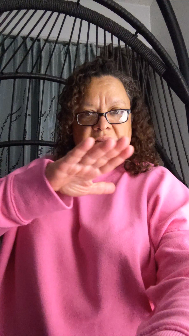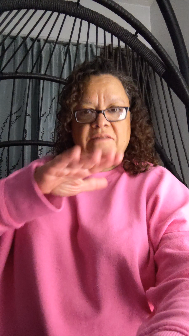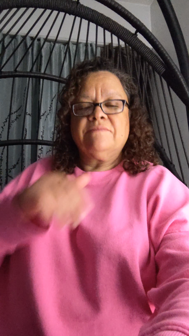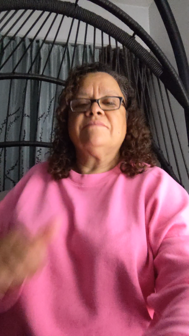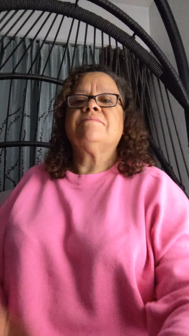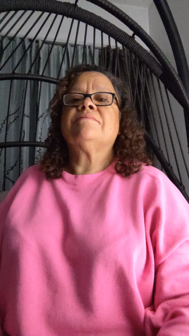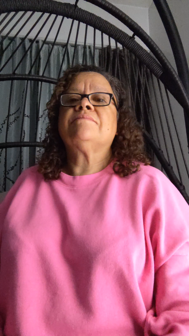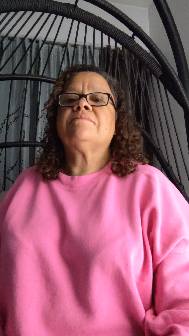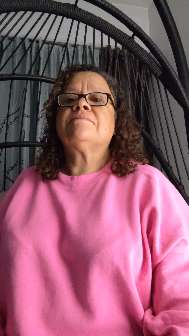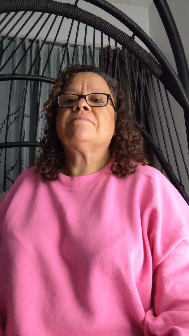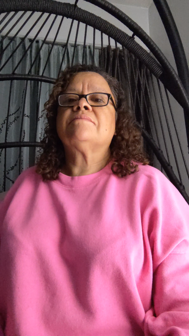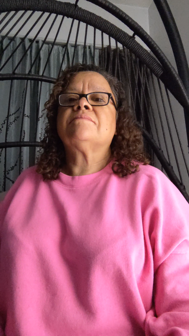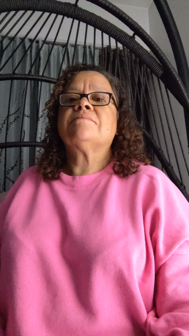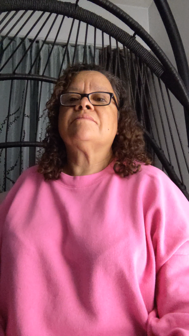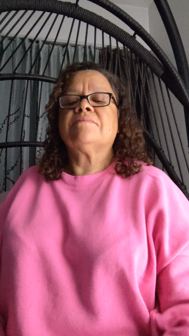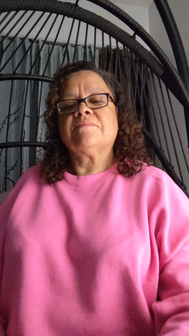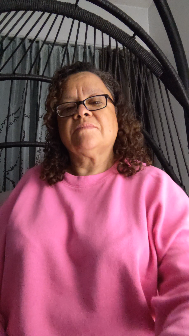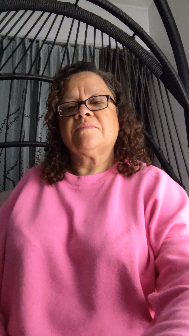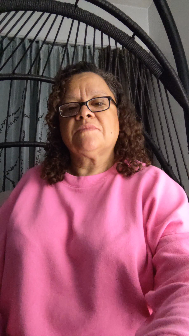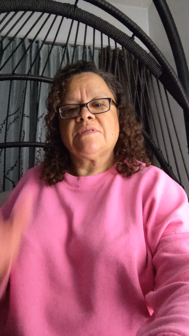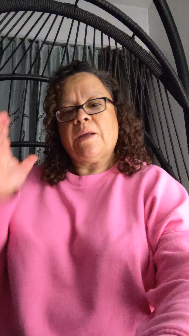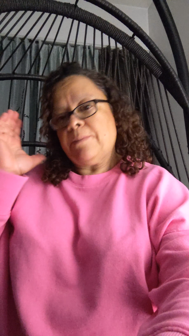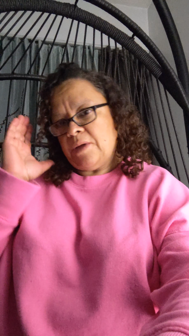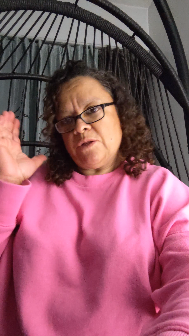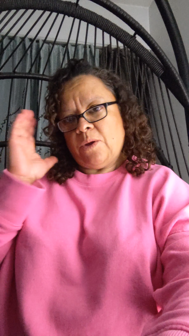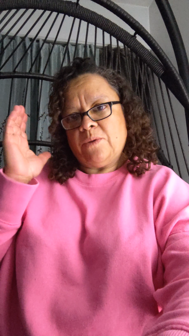pillow